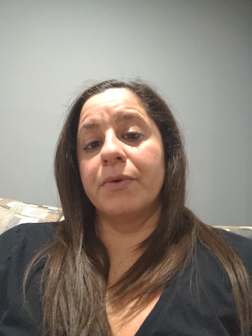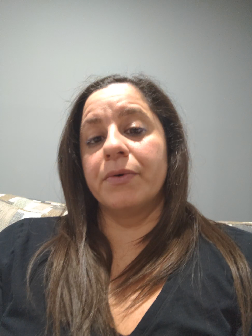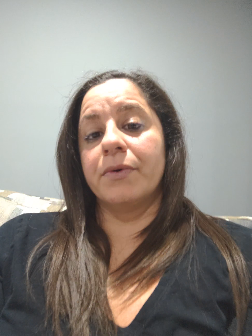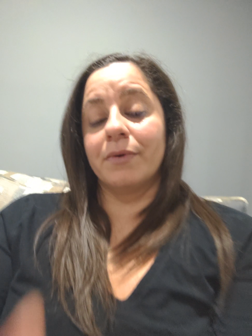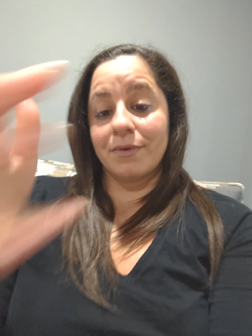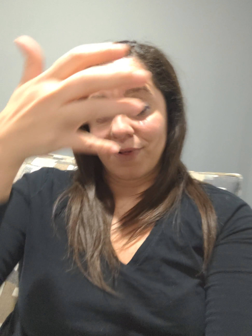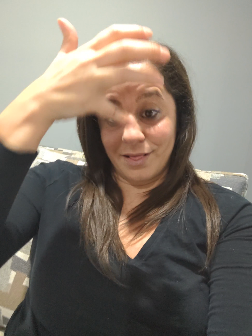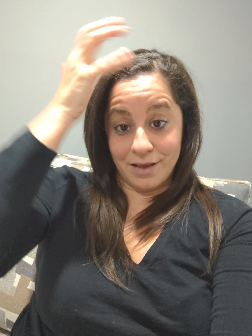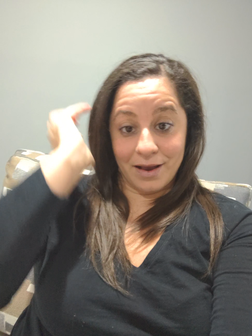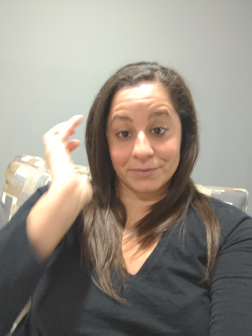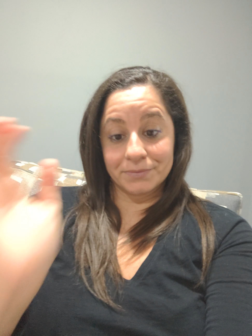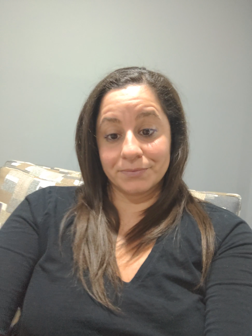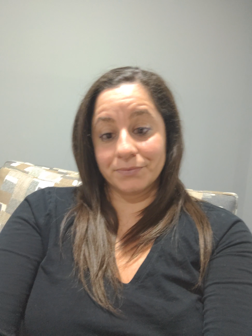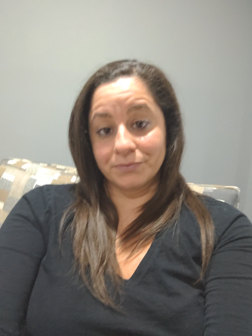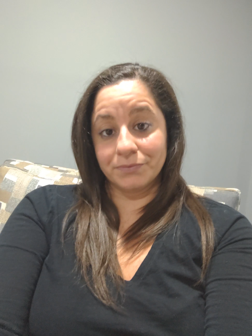lion